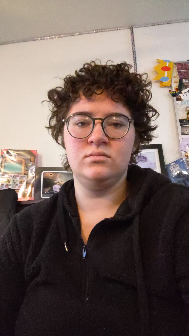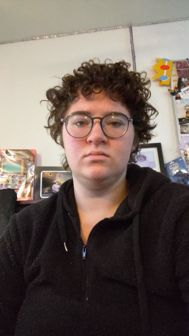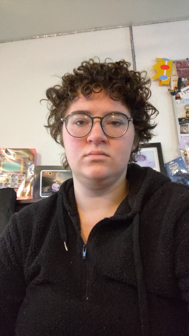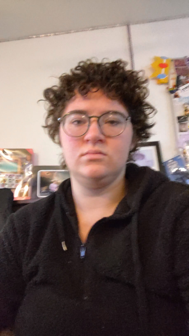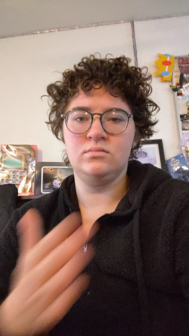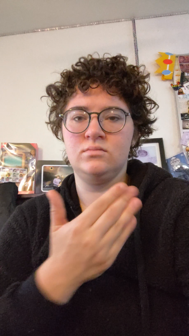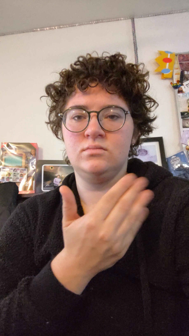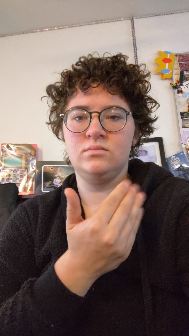butterfly